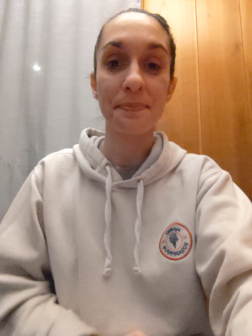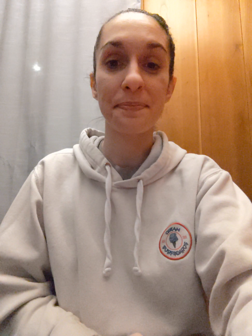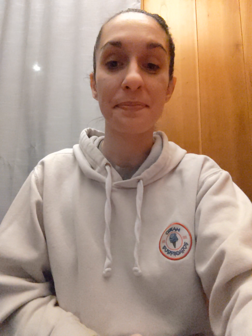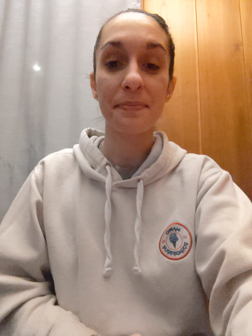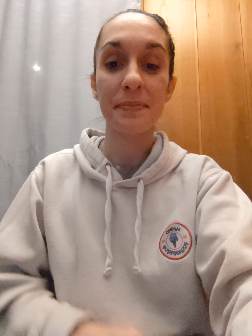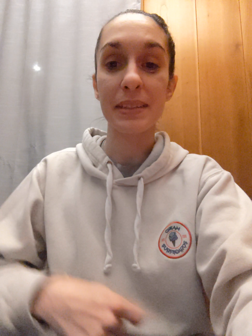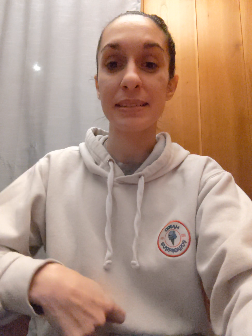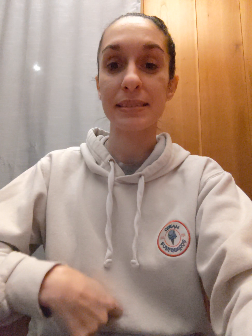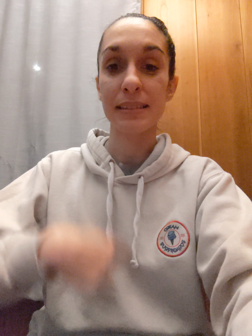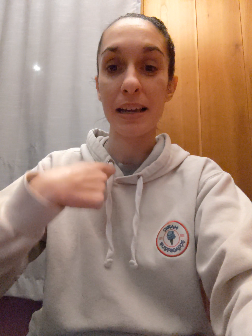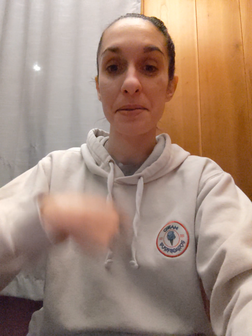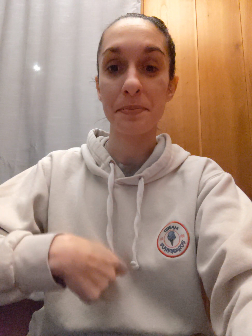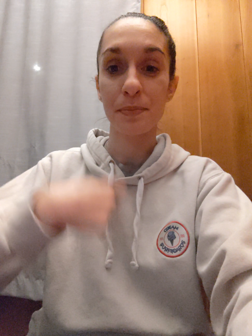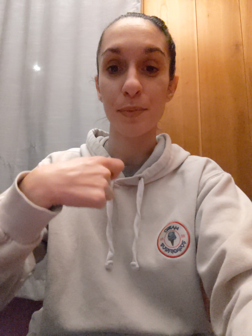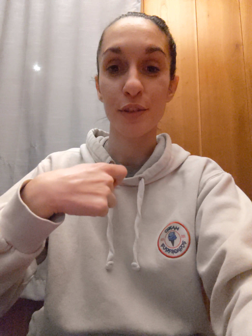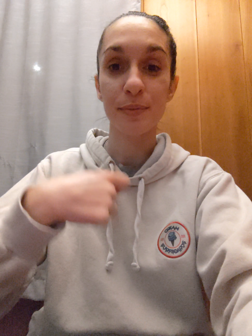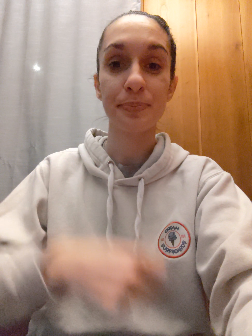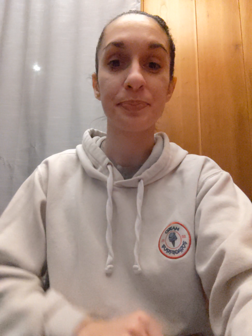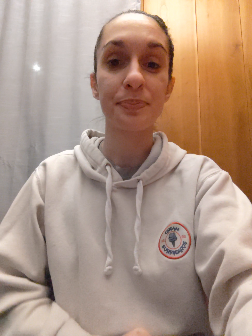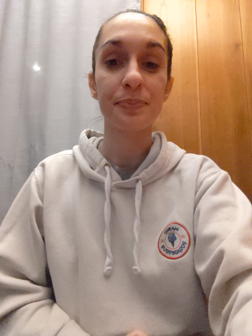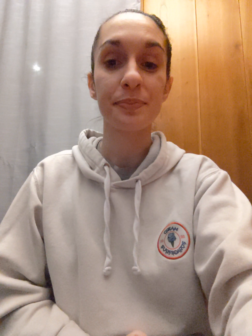zipper